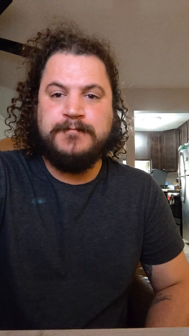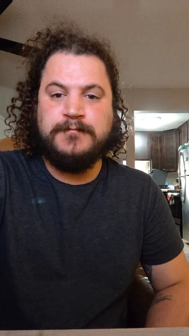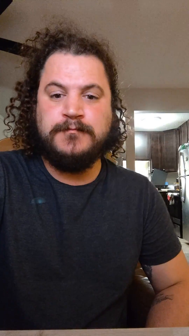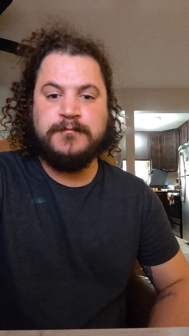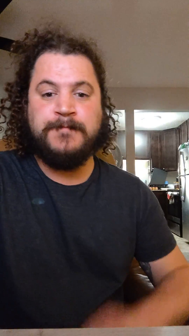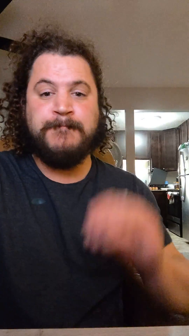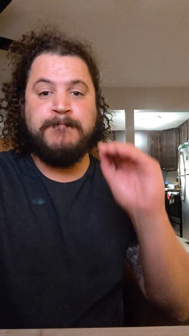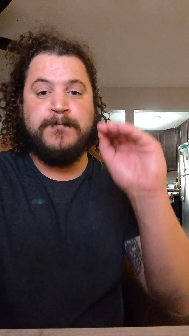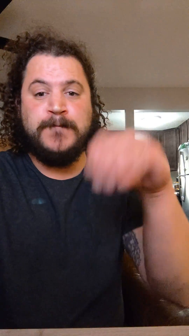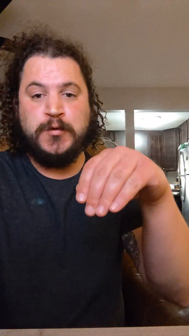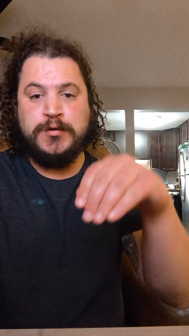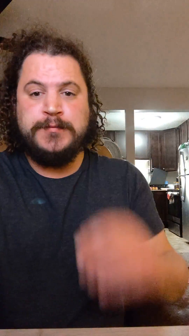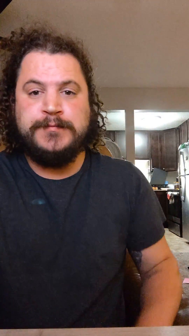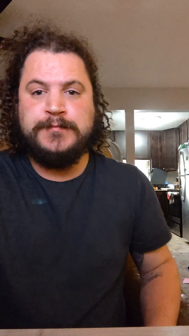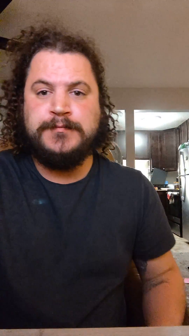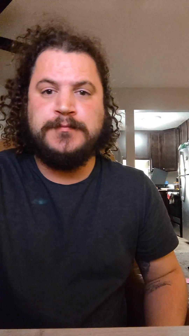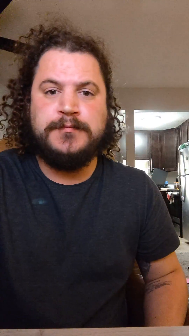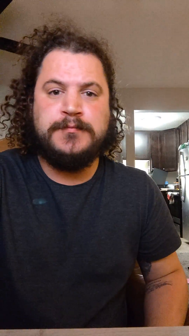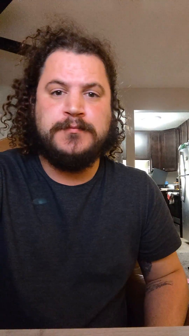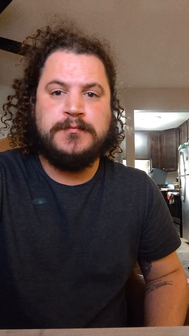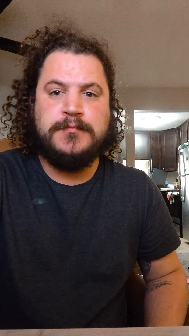put